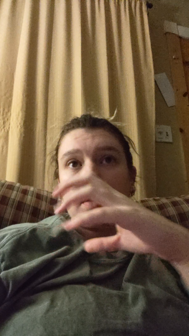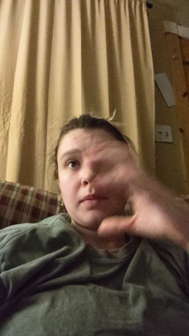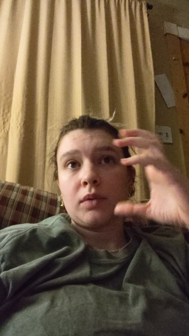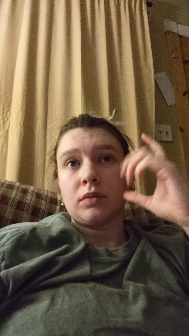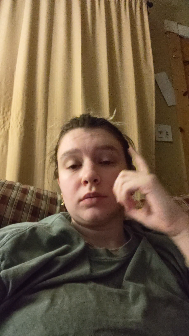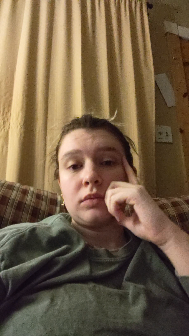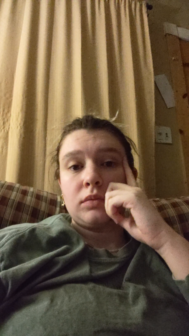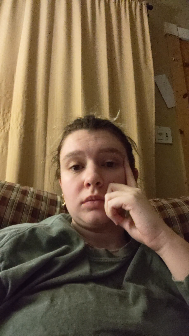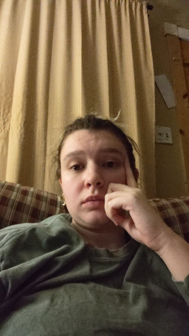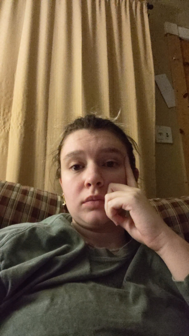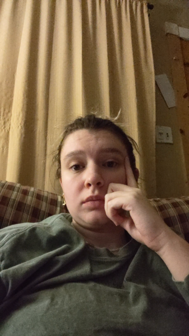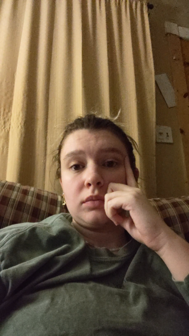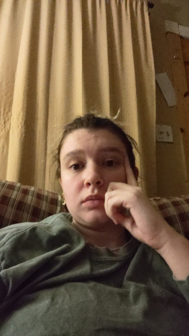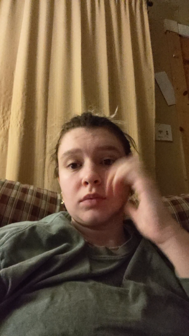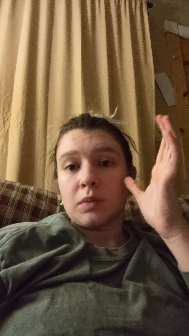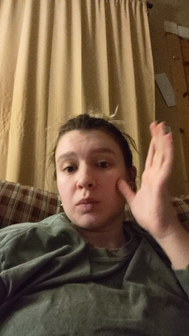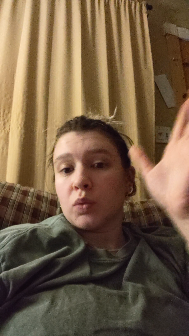moose